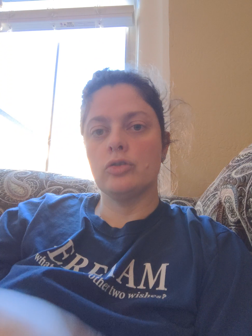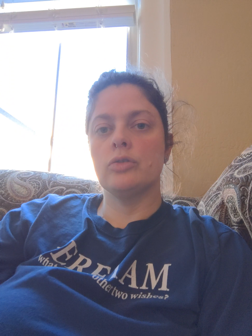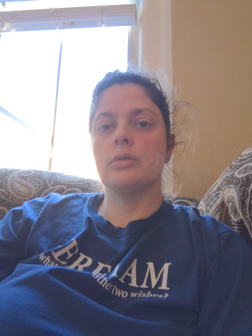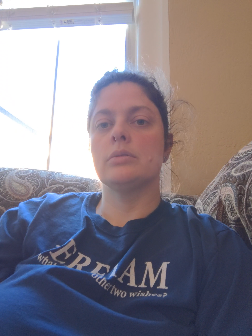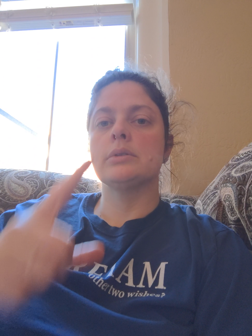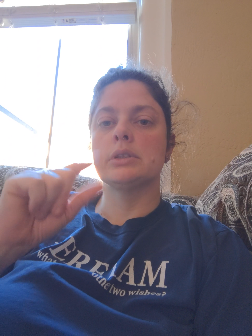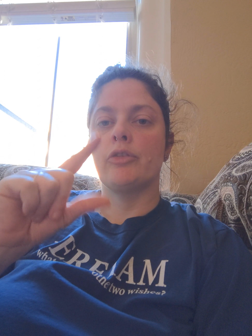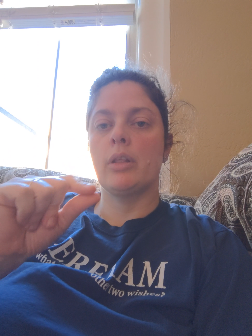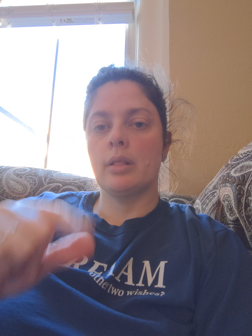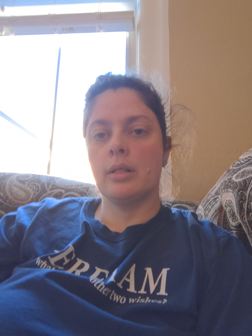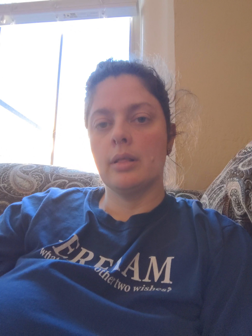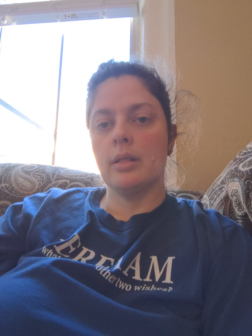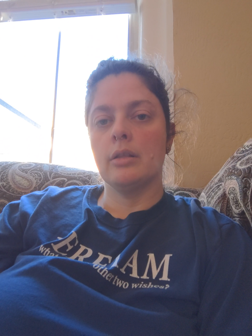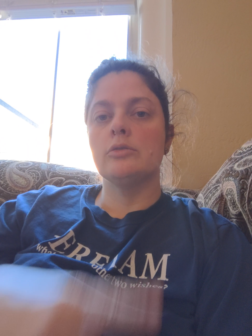cereal